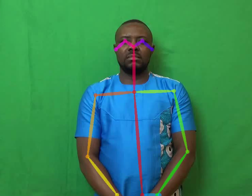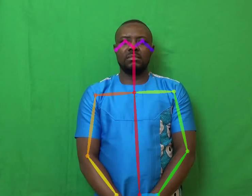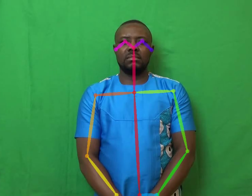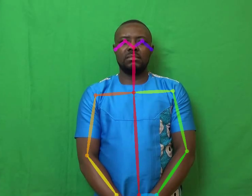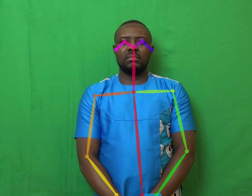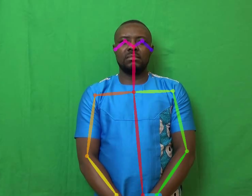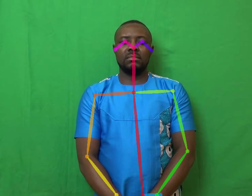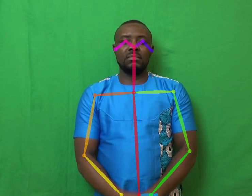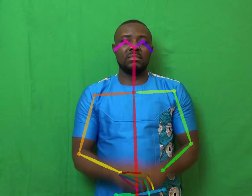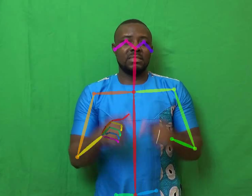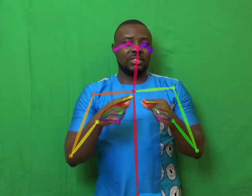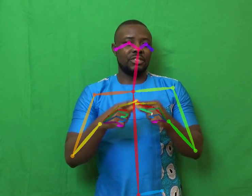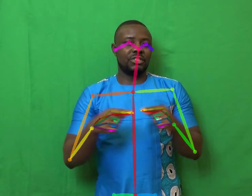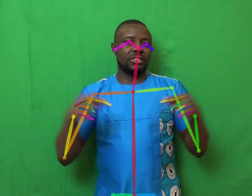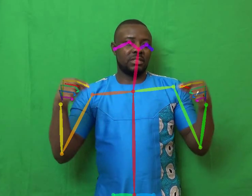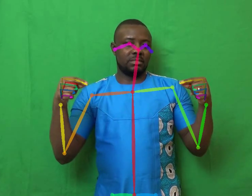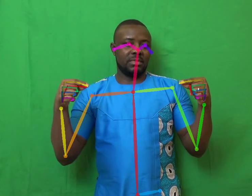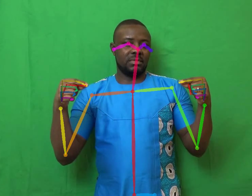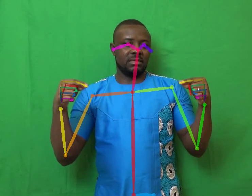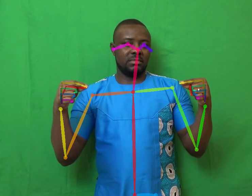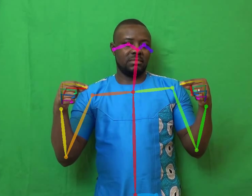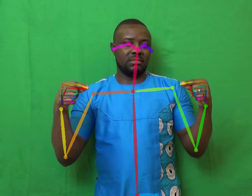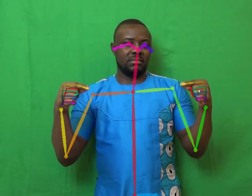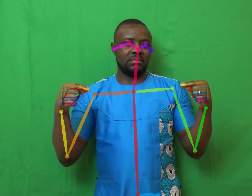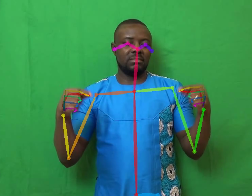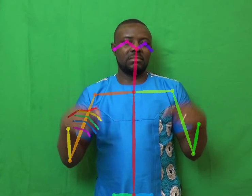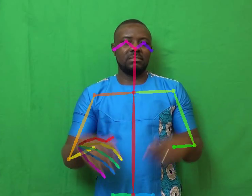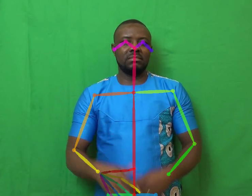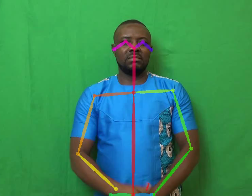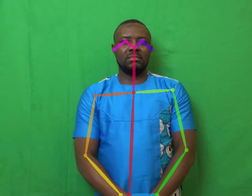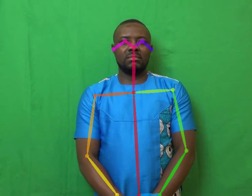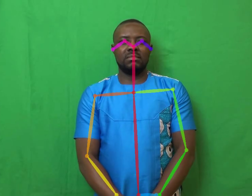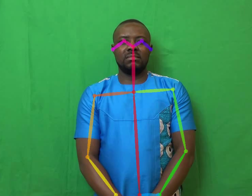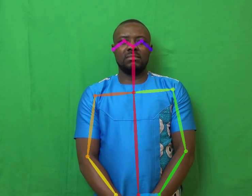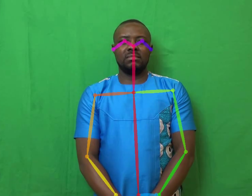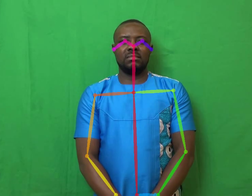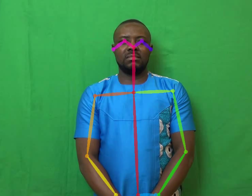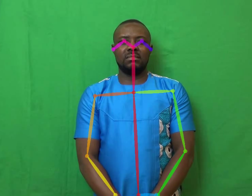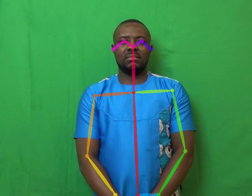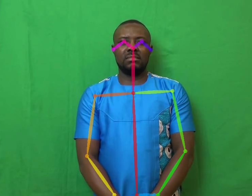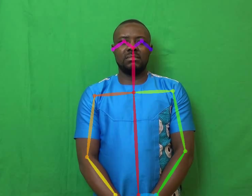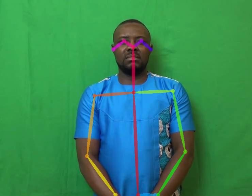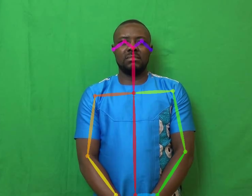Japan